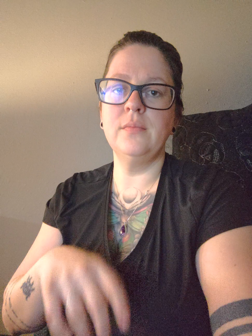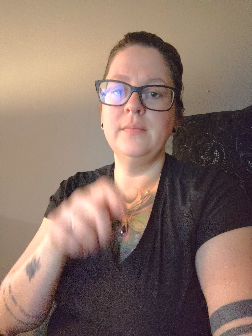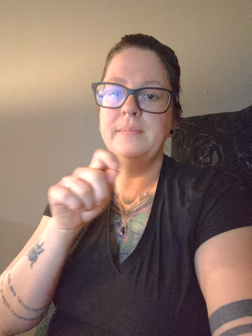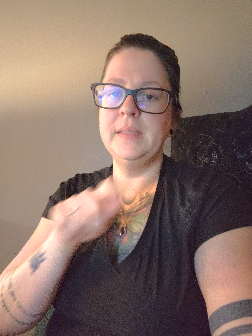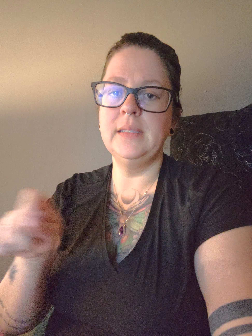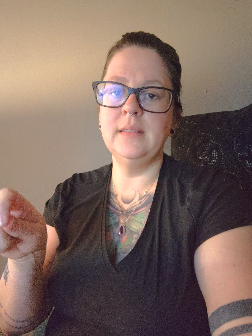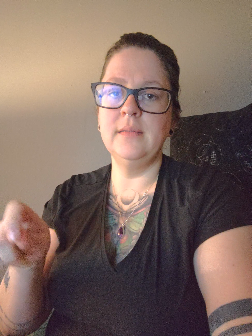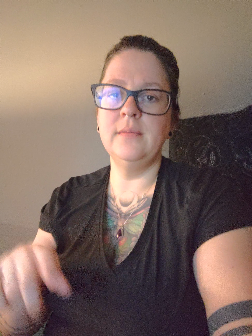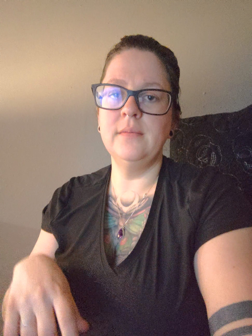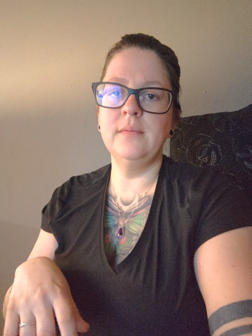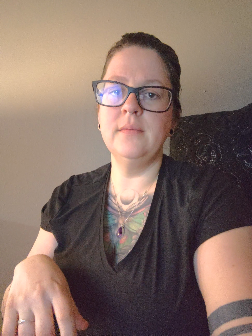pen